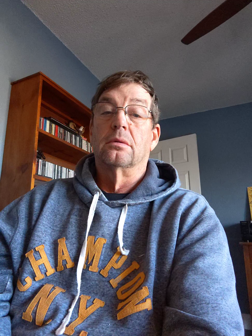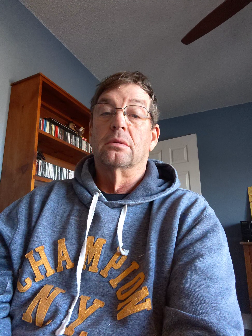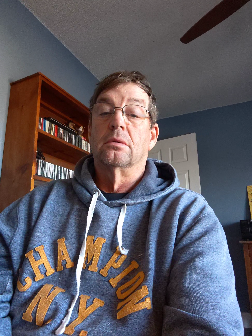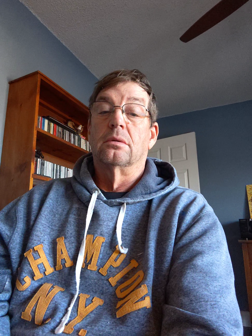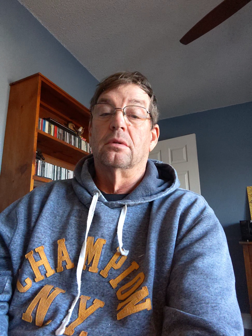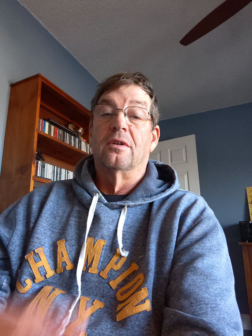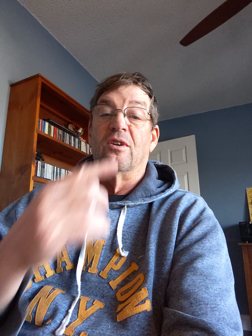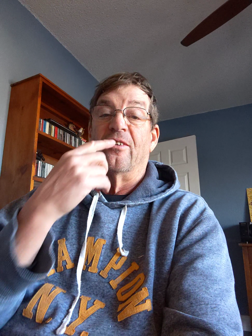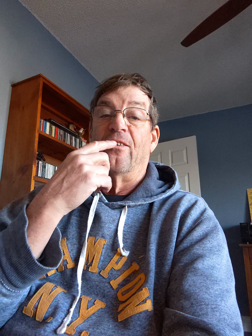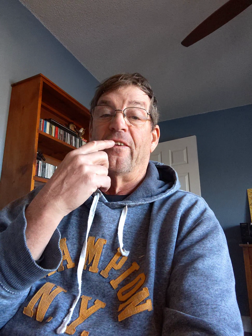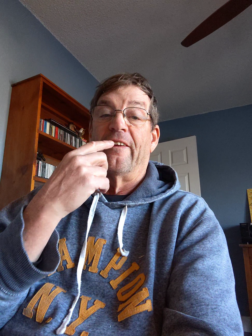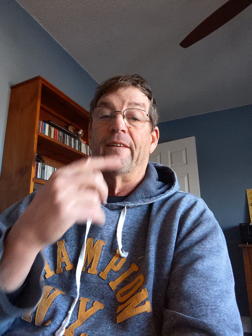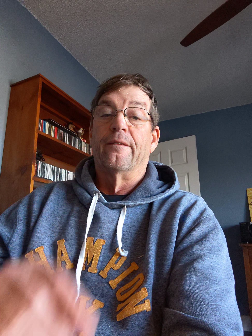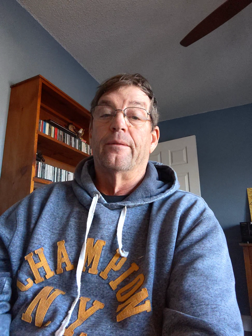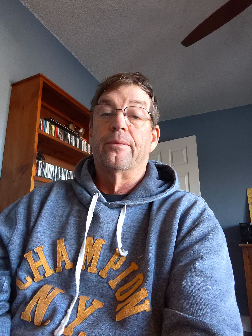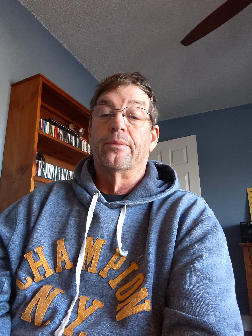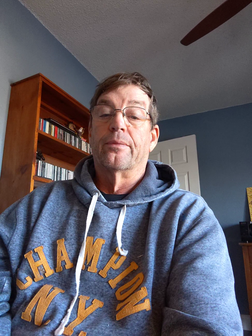tooth